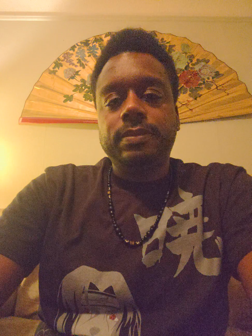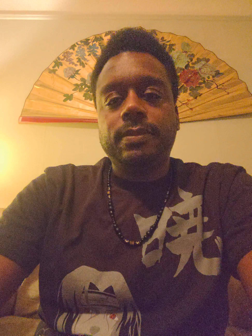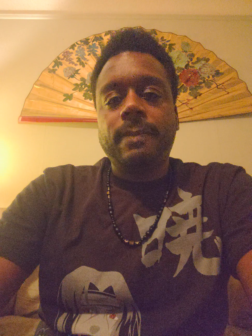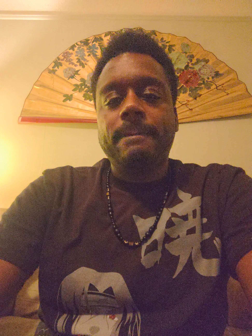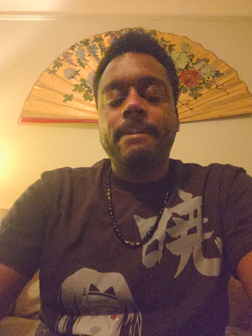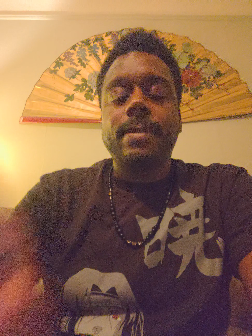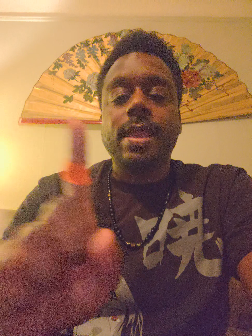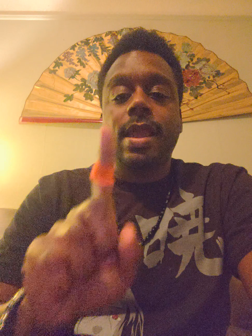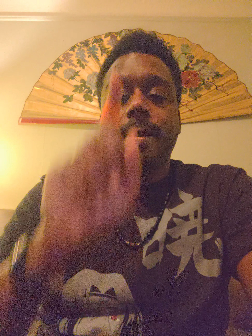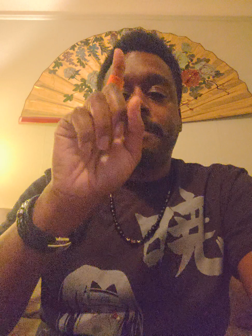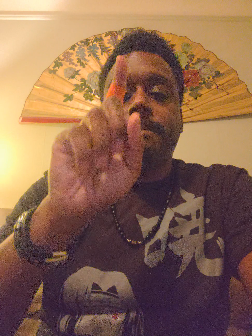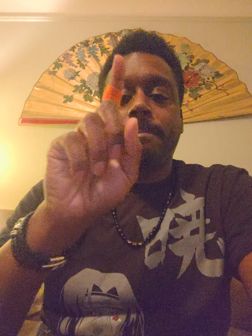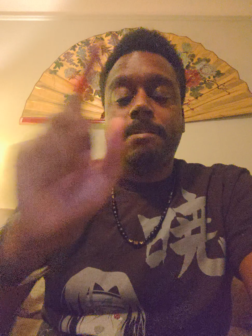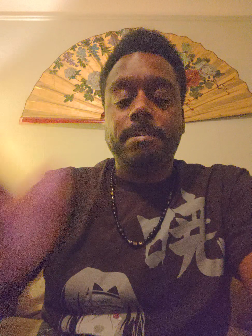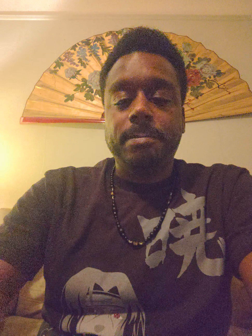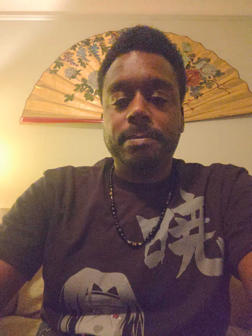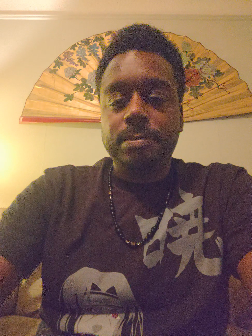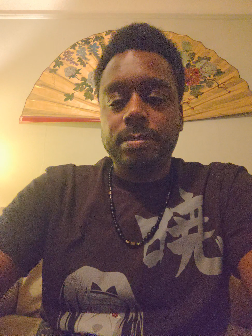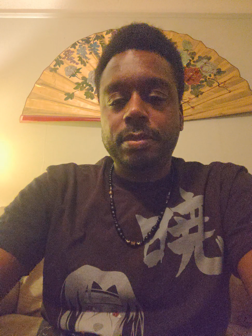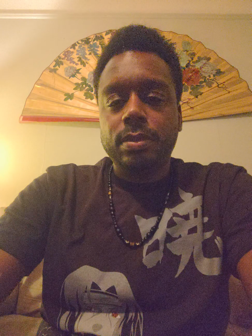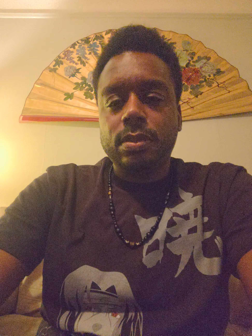up